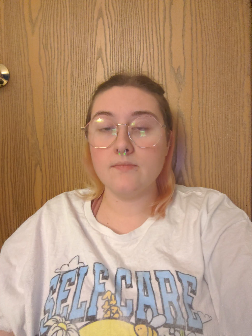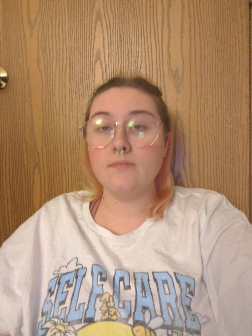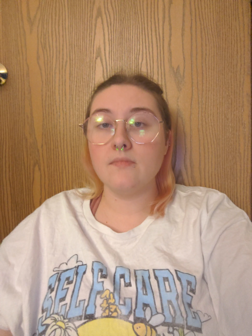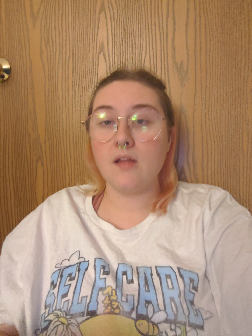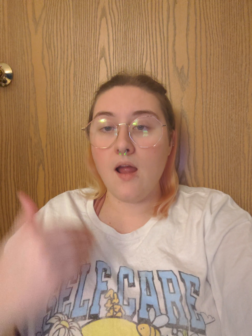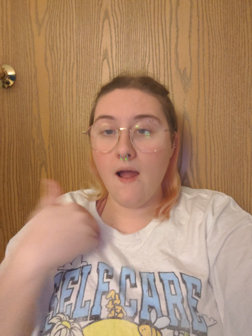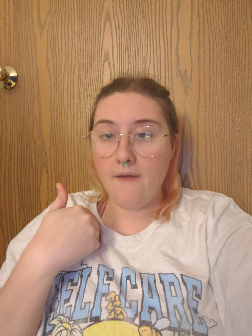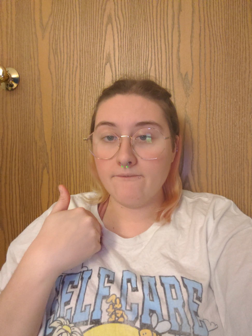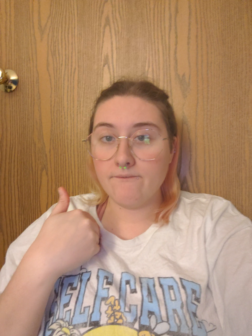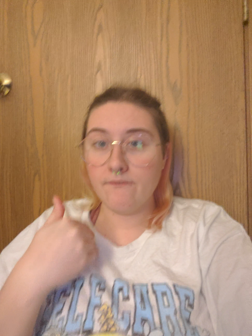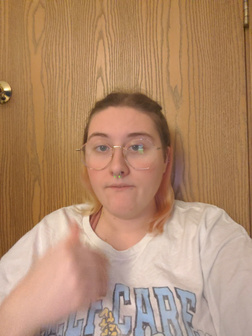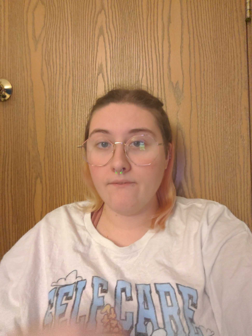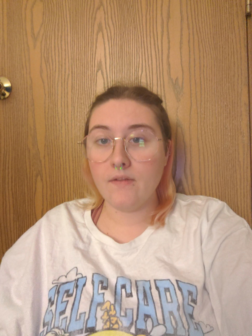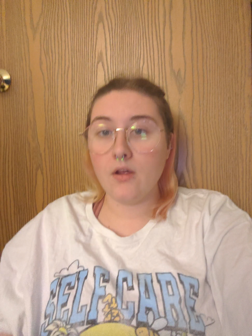have